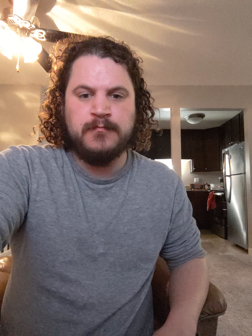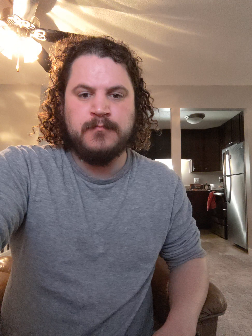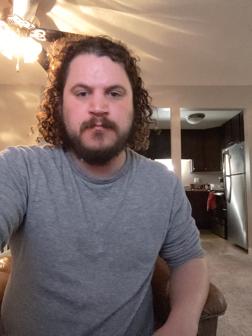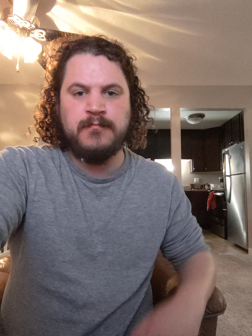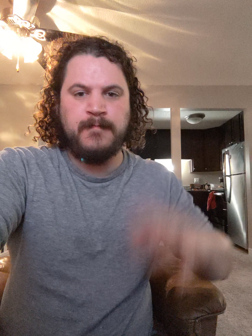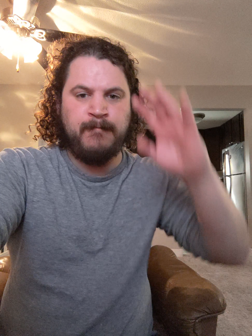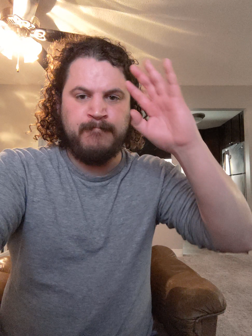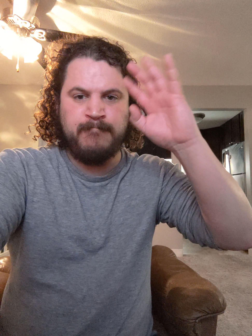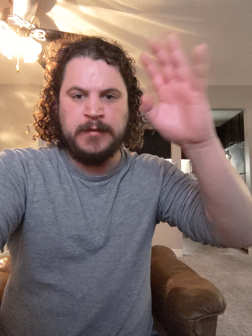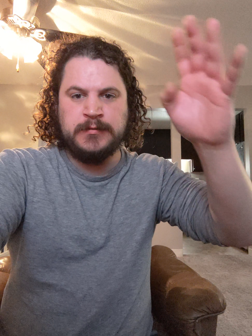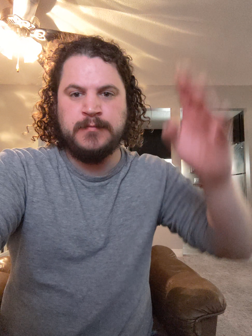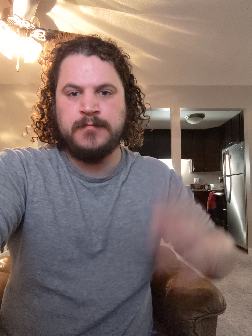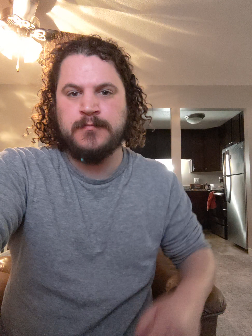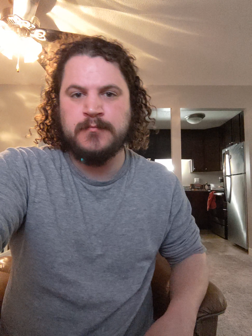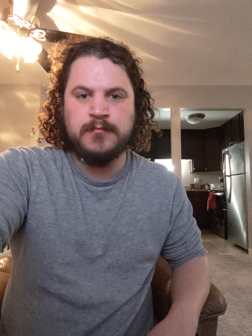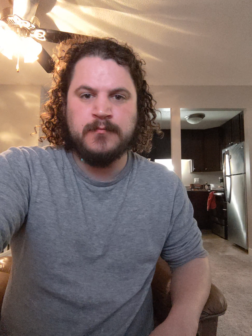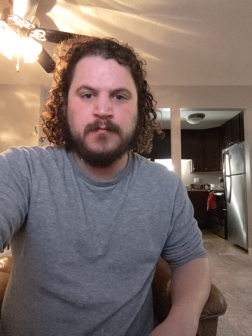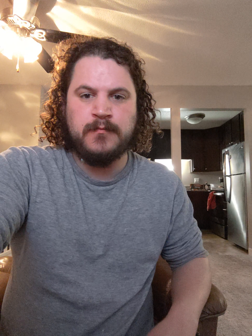pretend